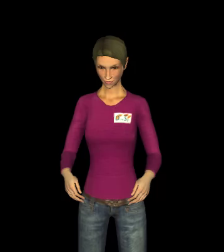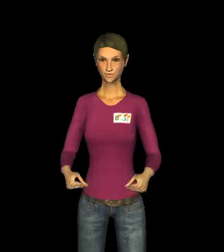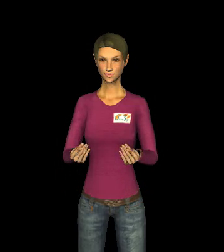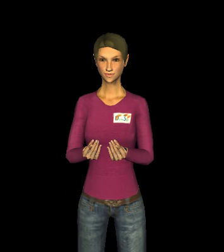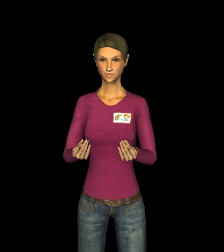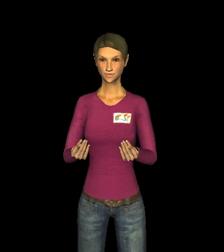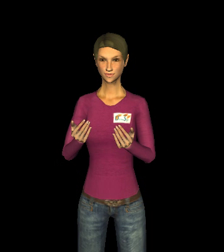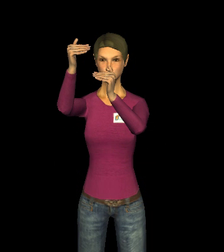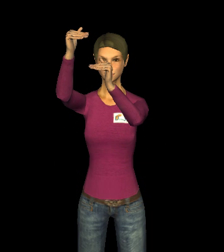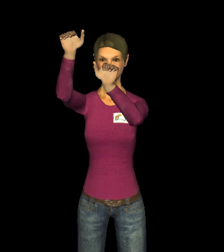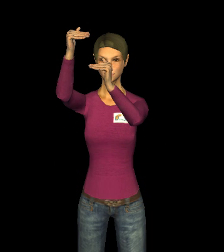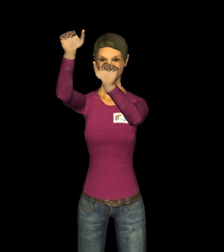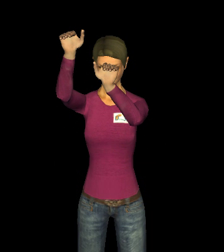أجنبي